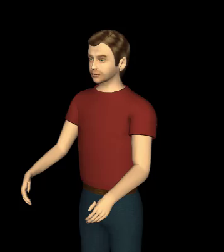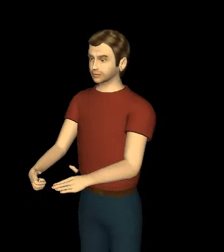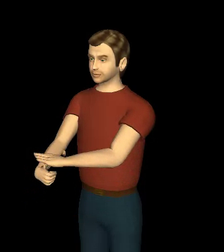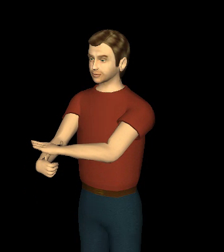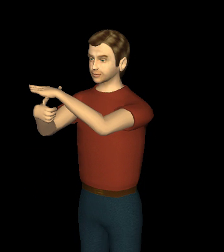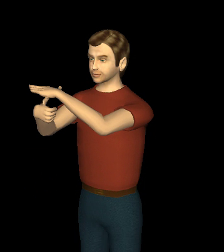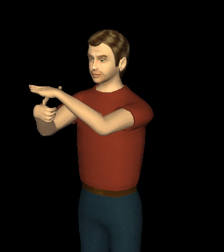عاصمة